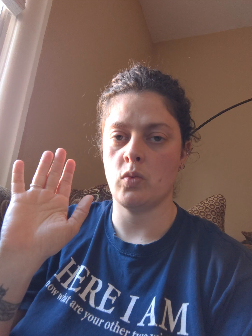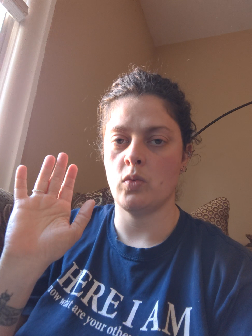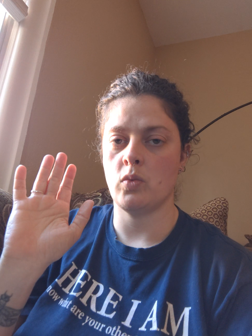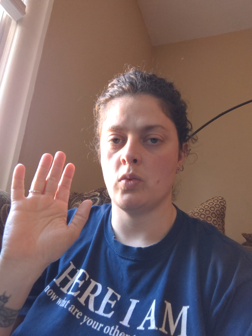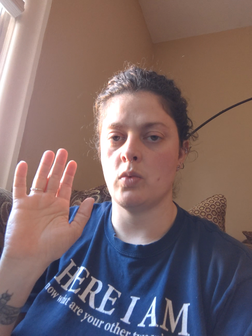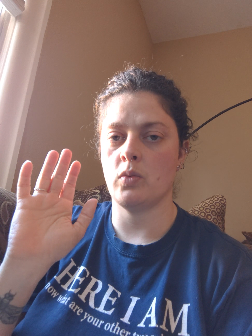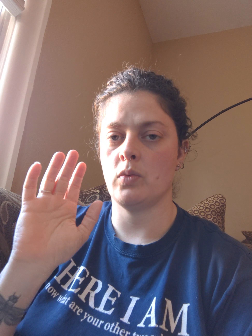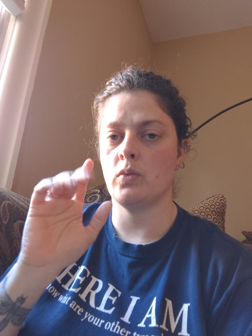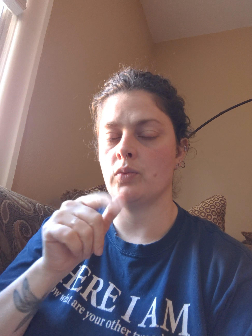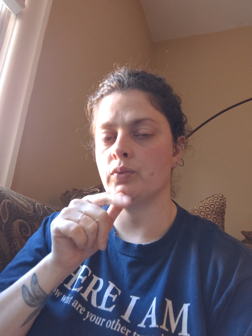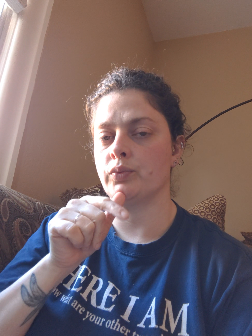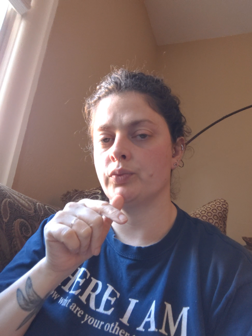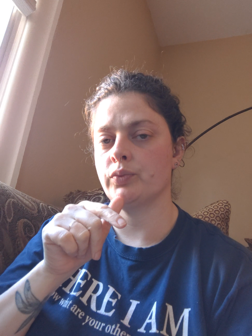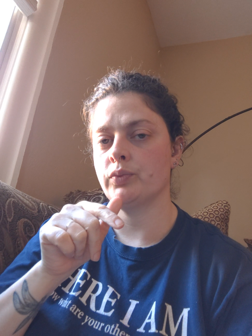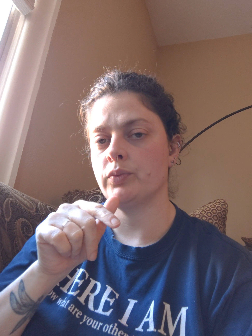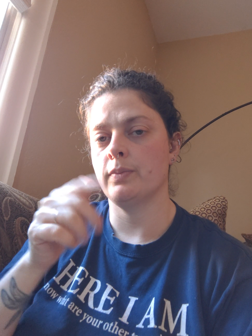who